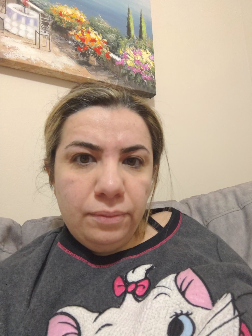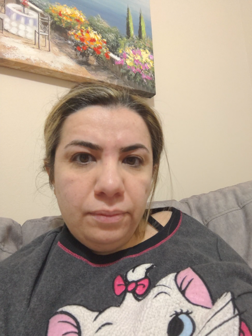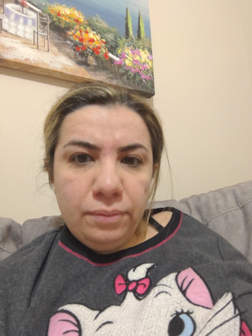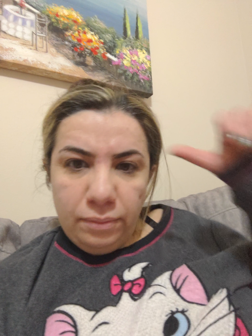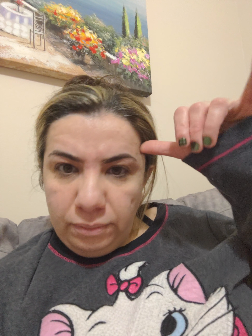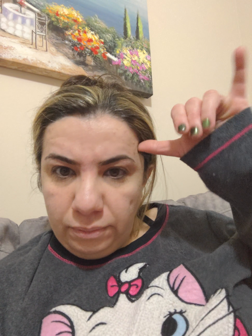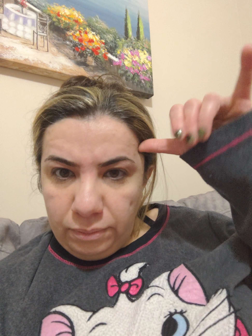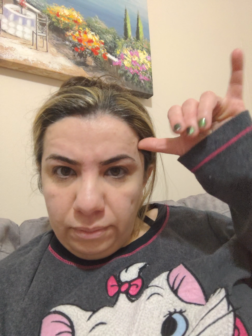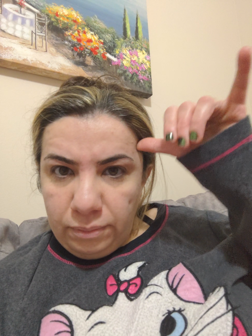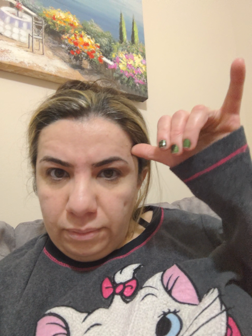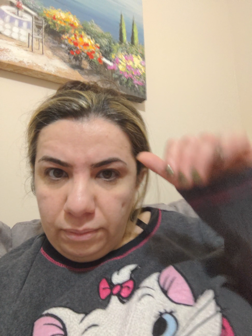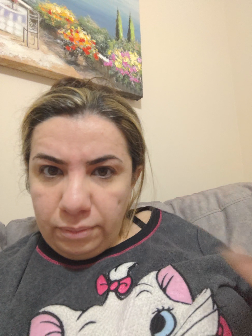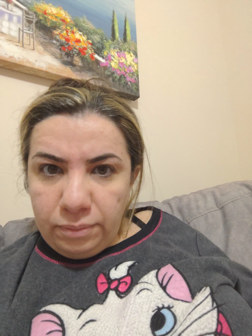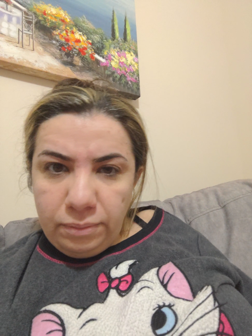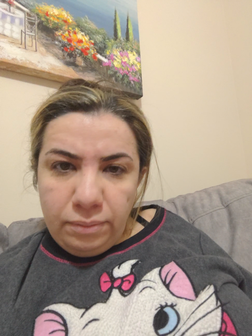cow